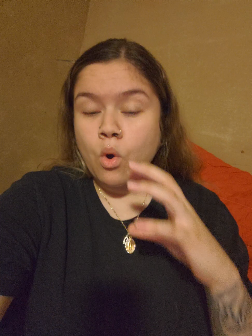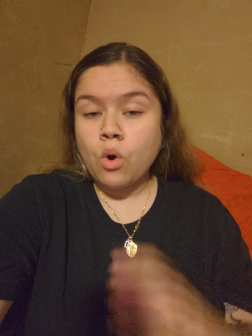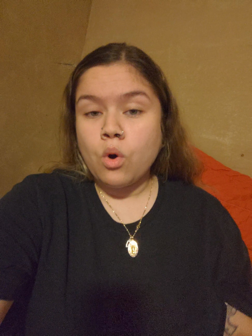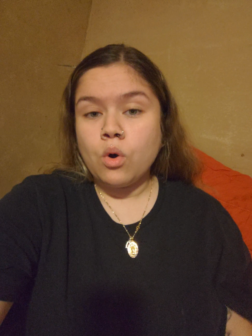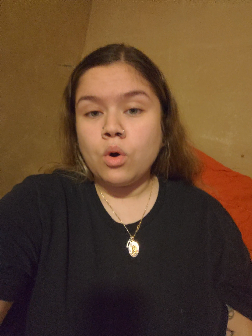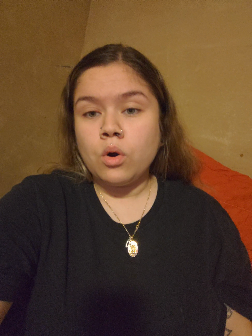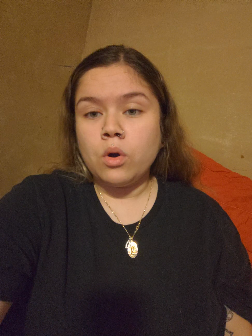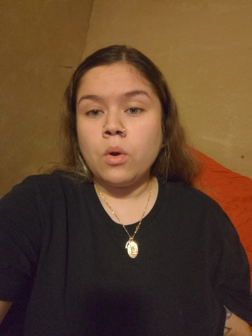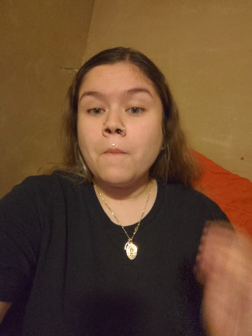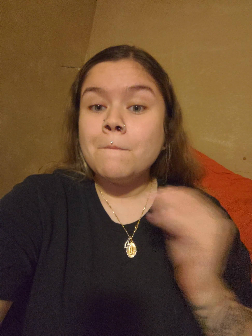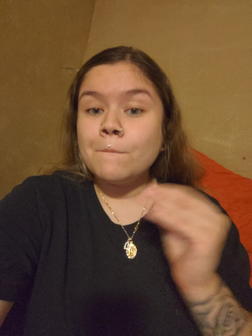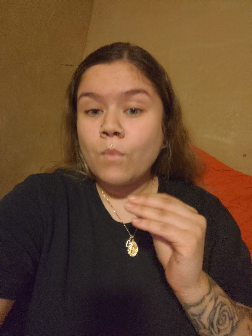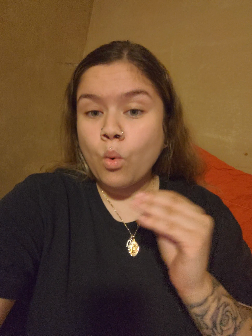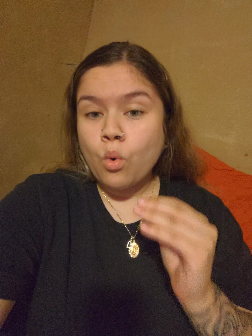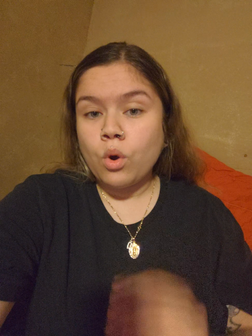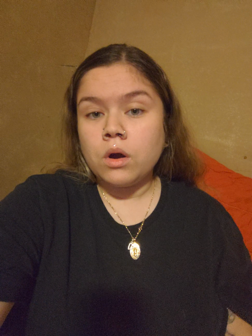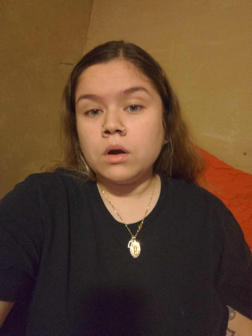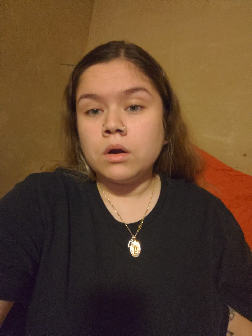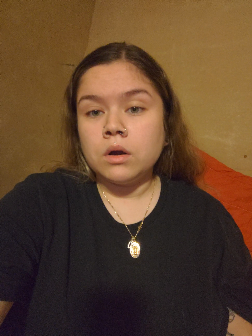more